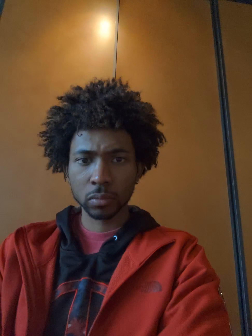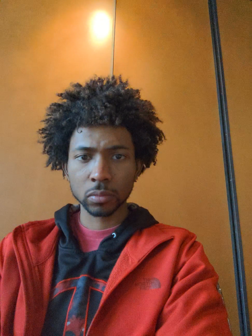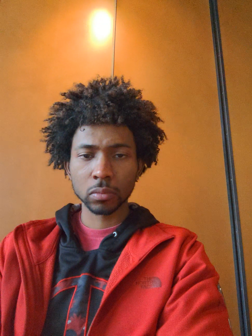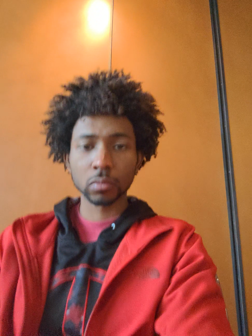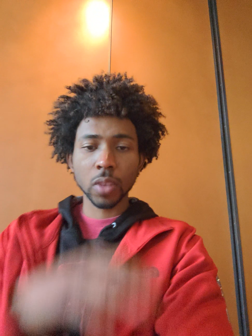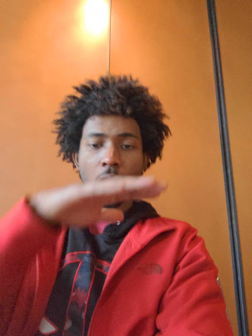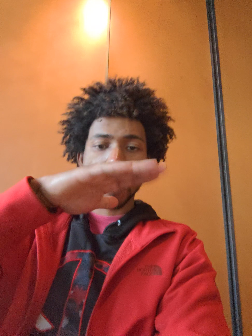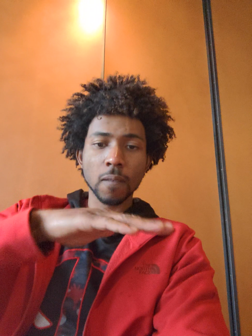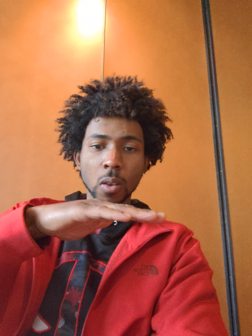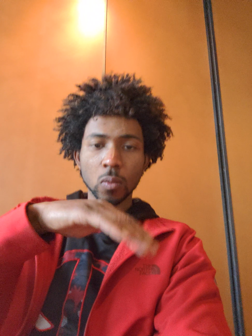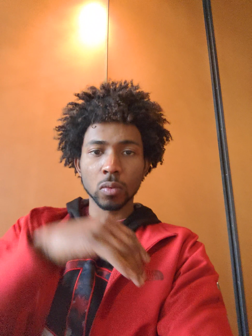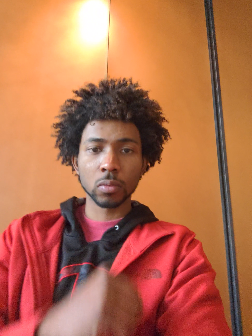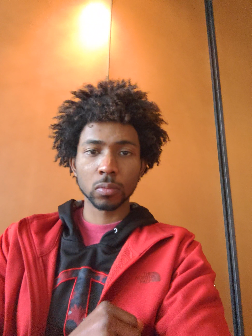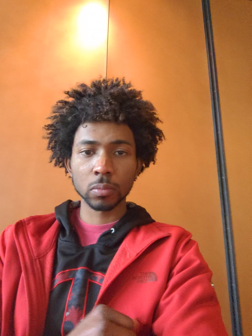on